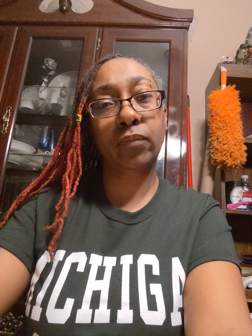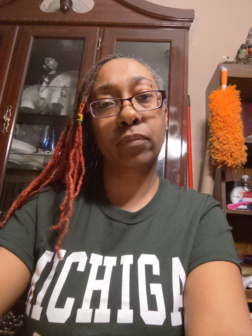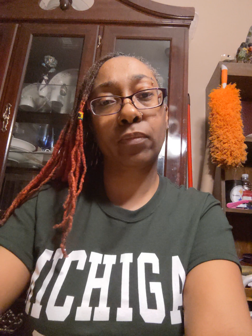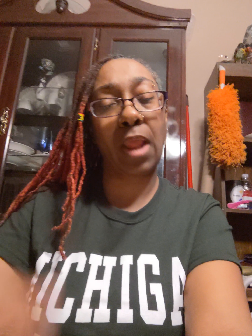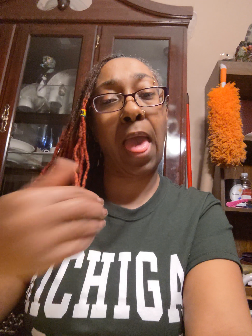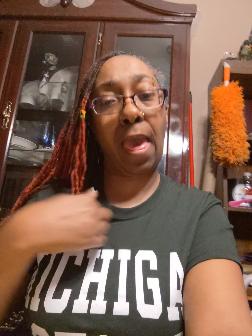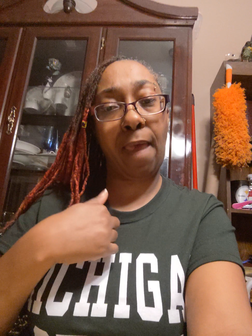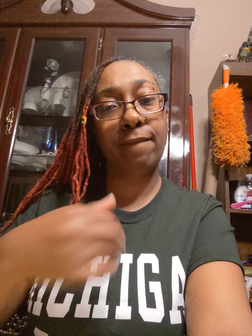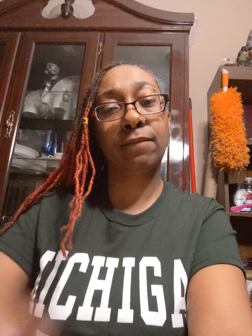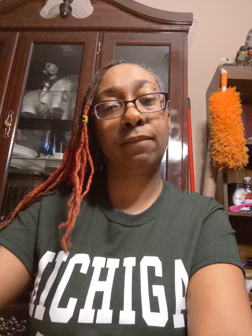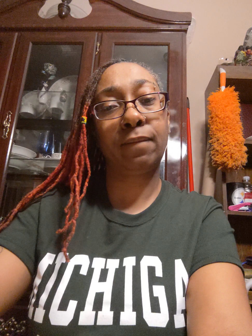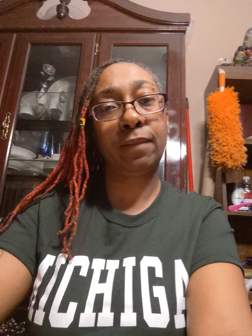have